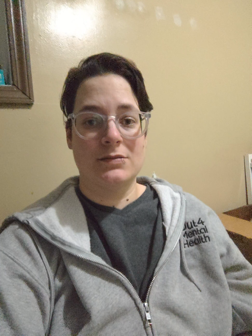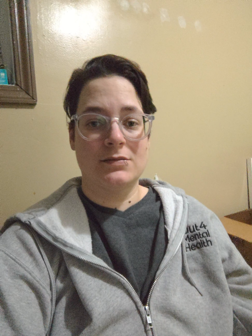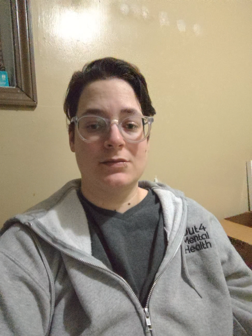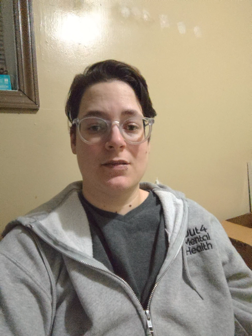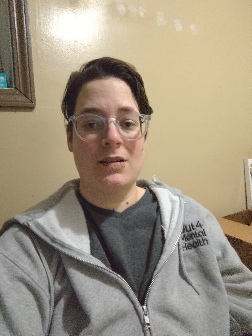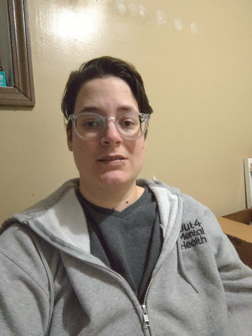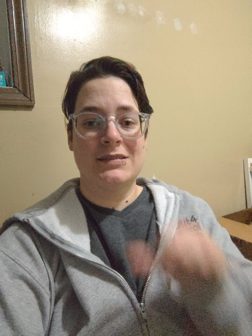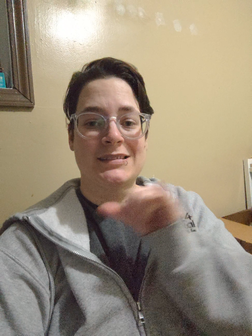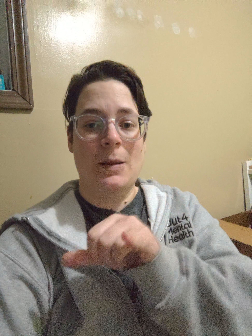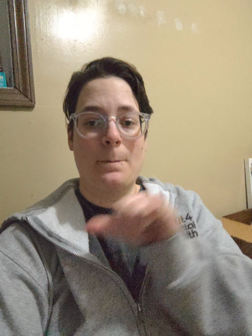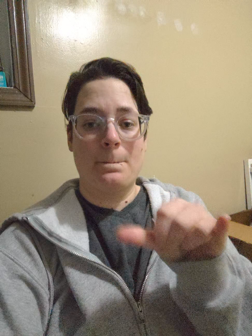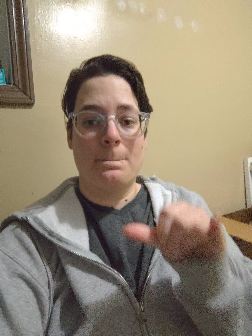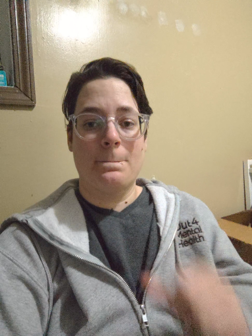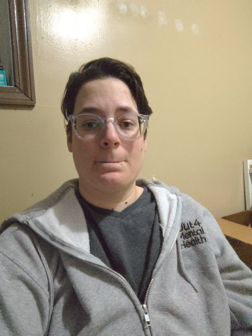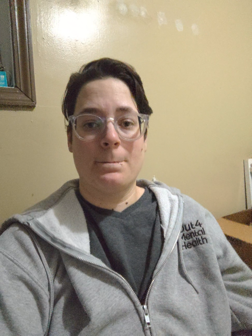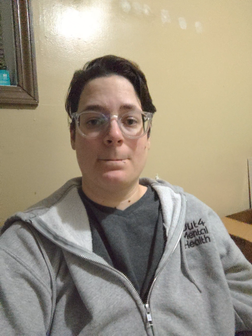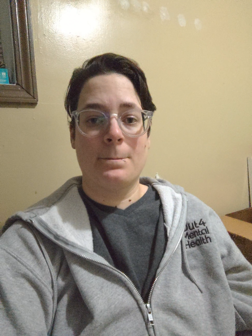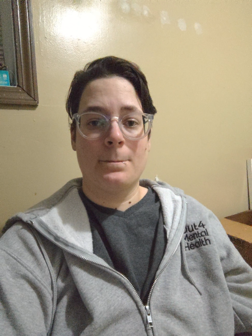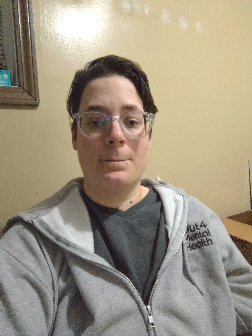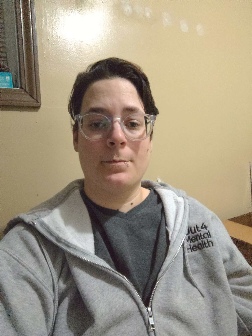same